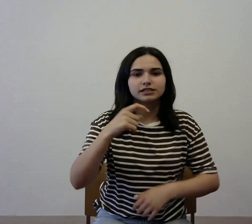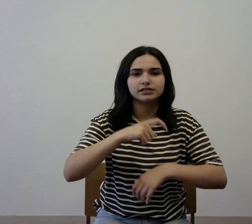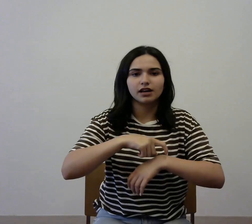saat